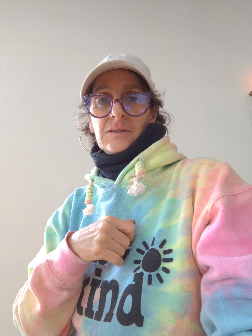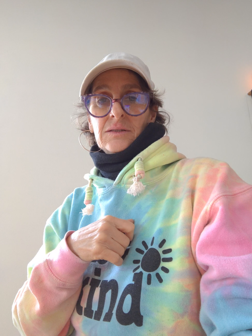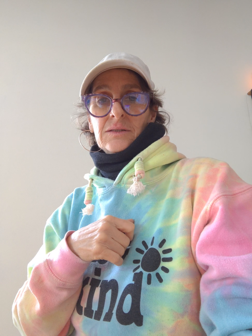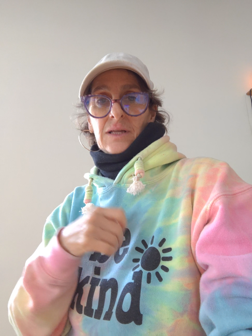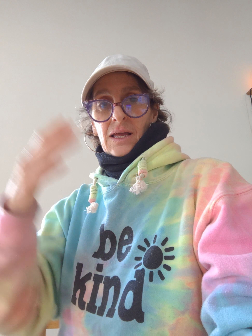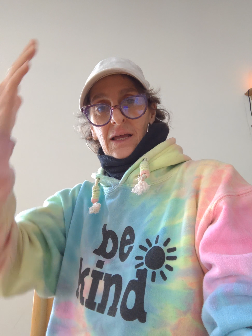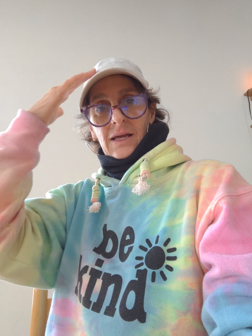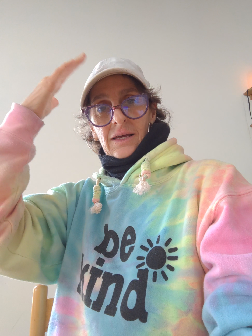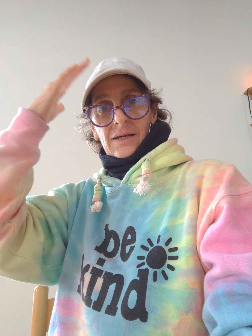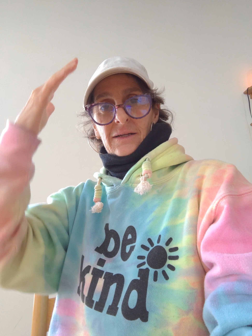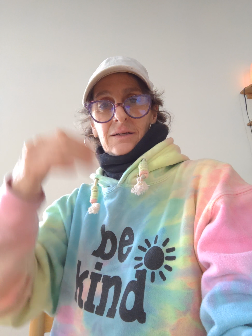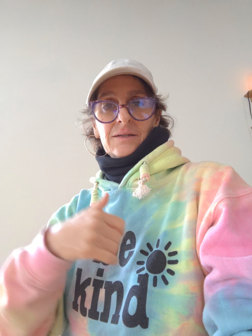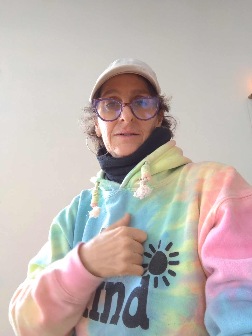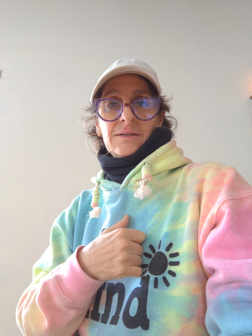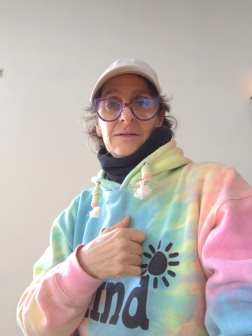hat